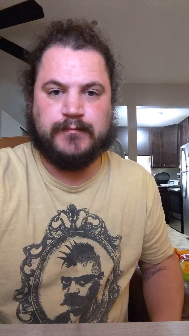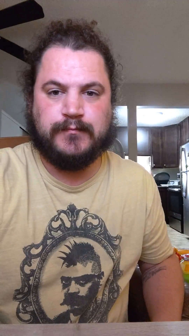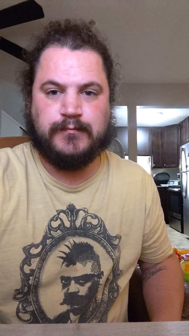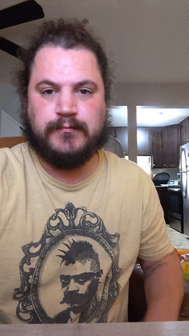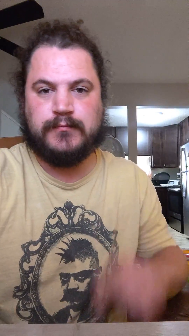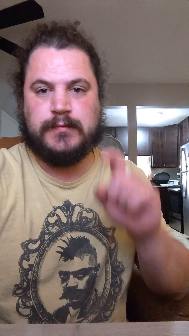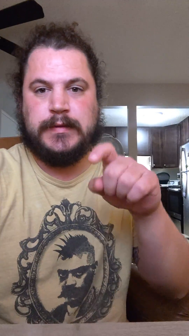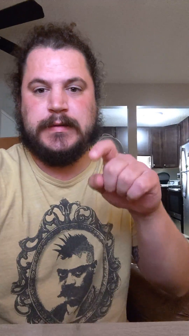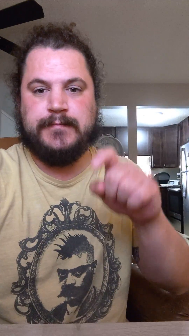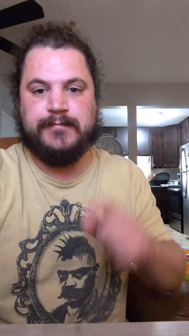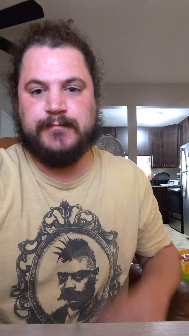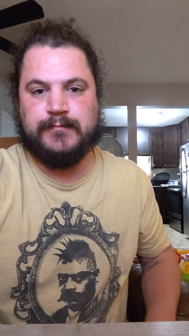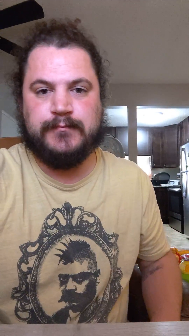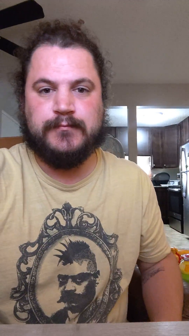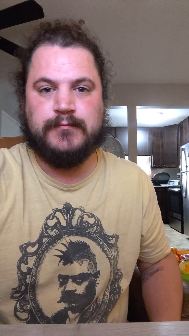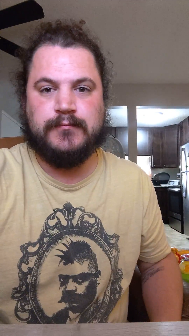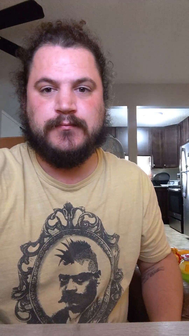need